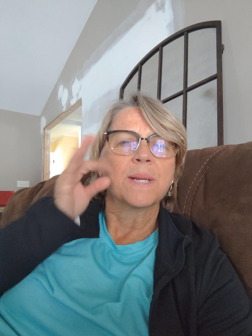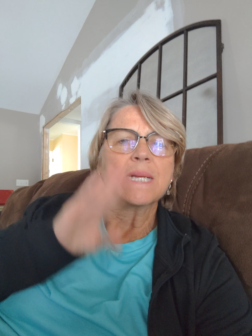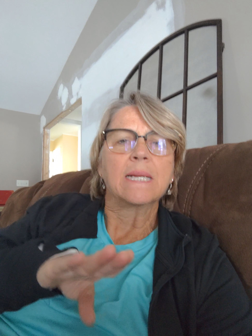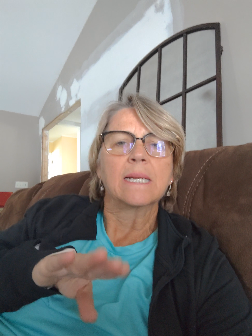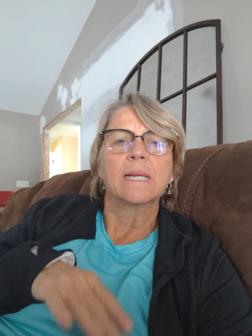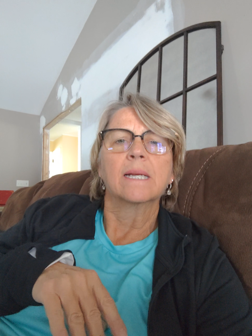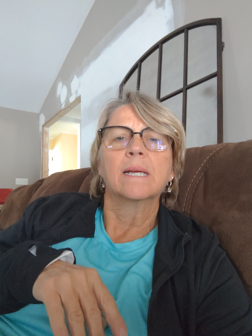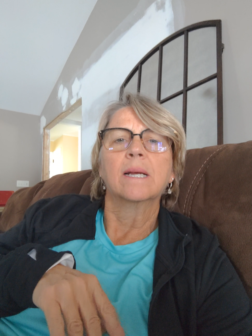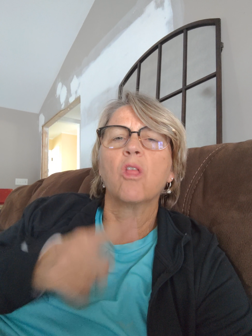bee